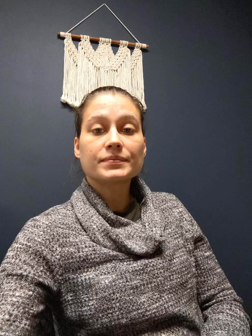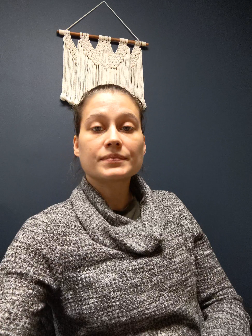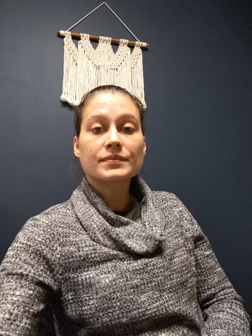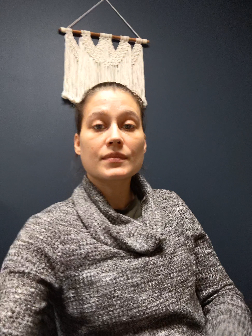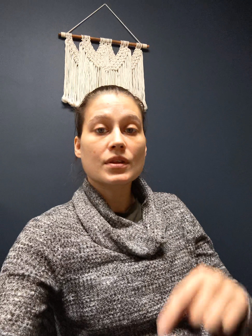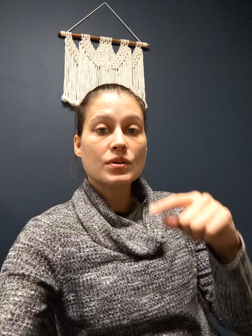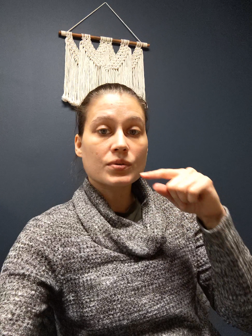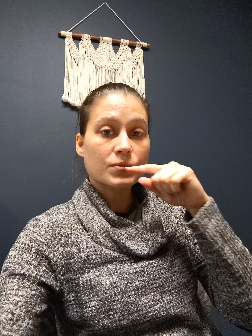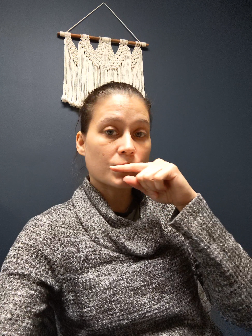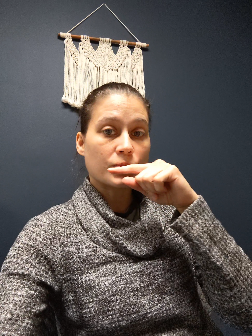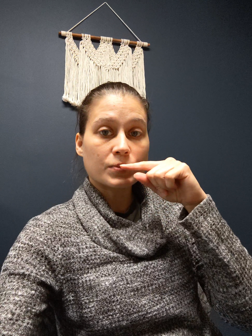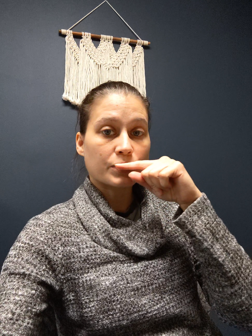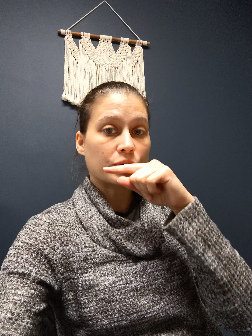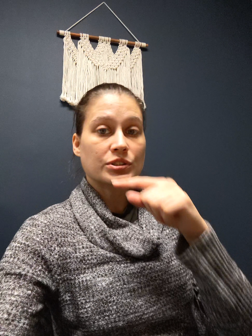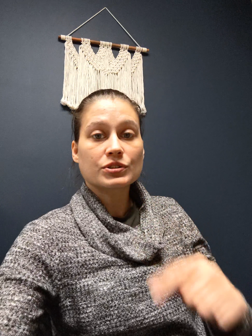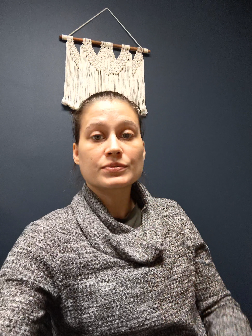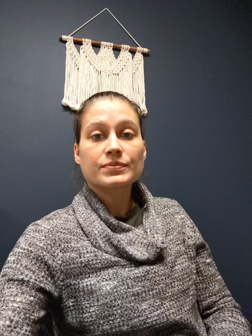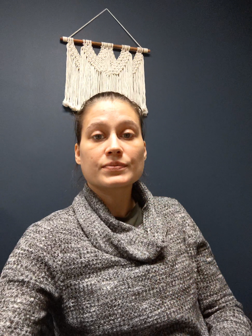toothbrush